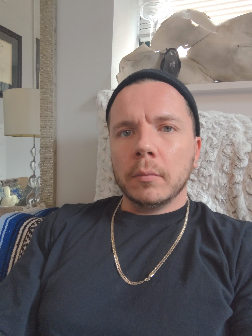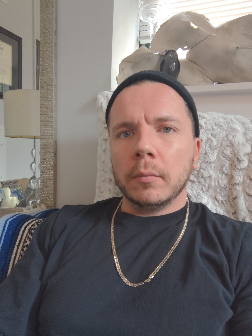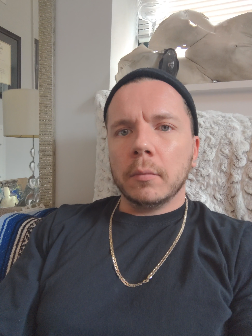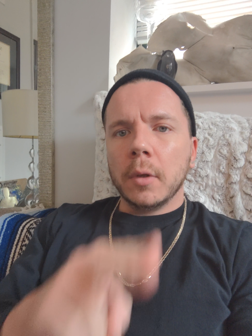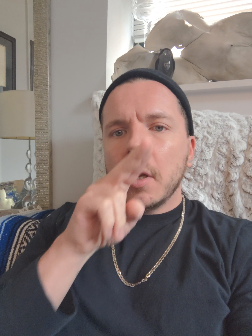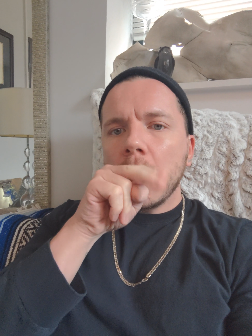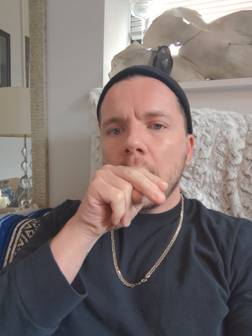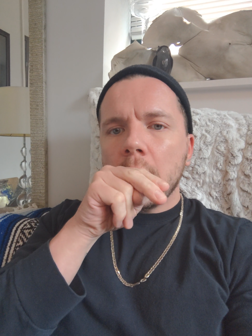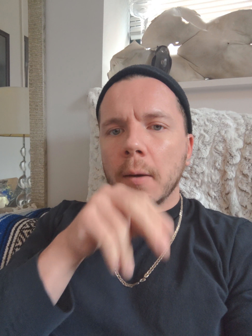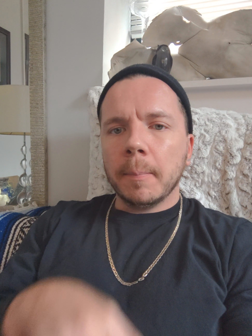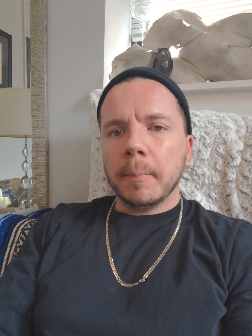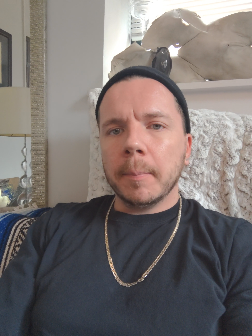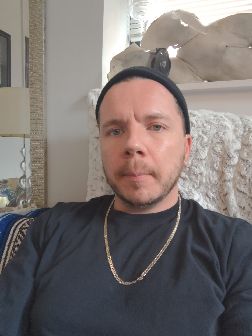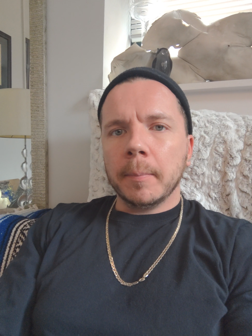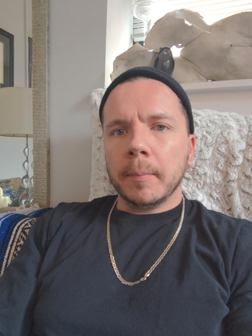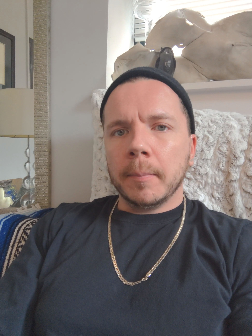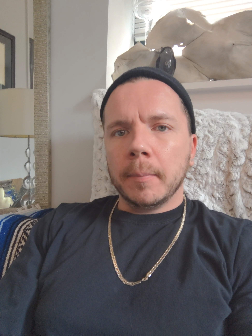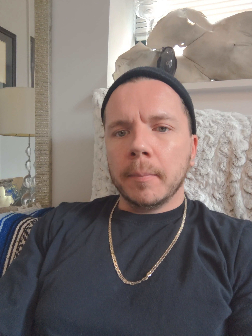tongue